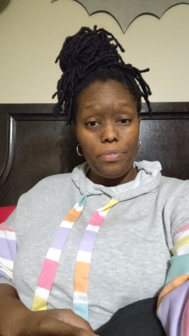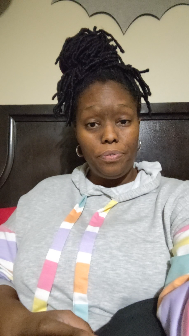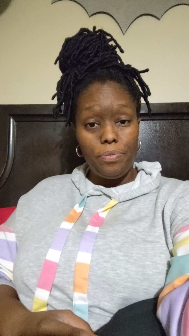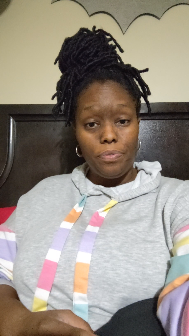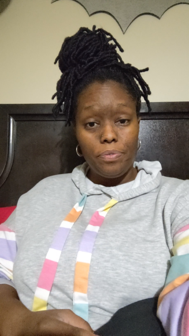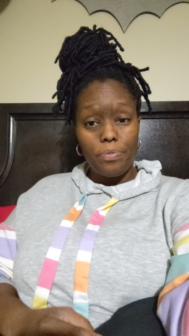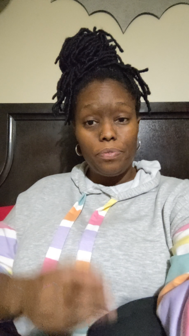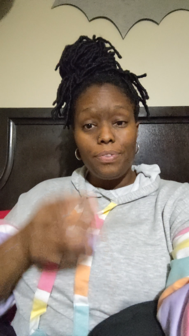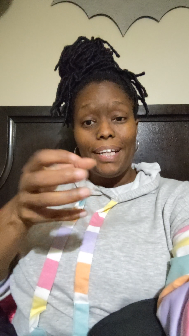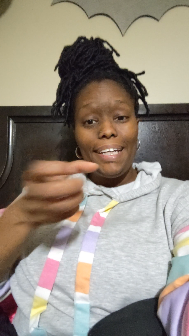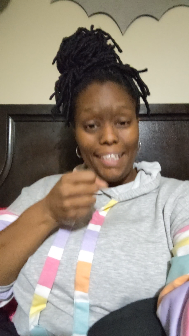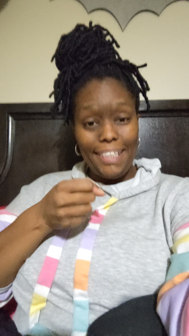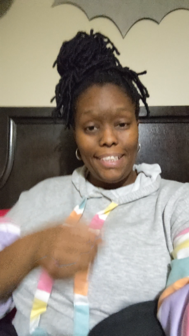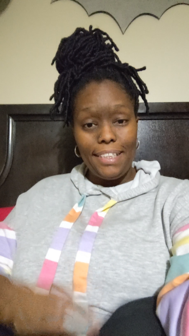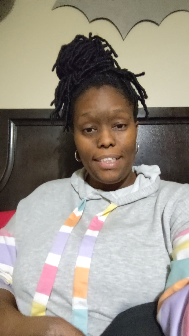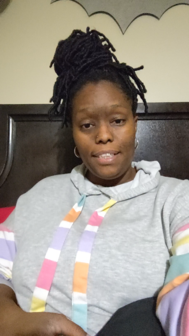get